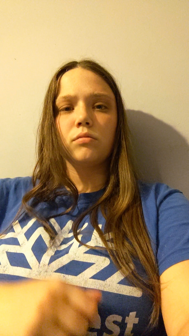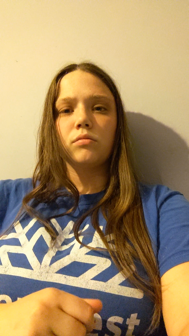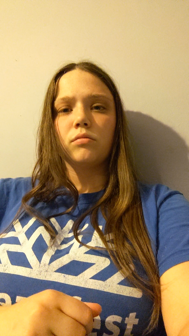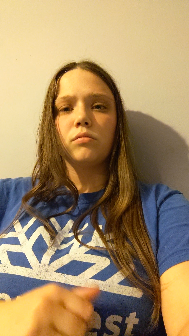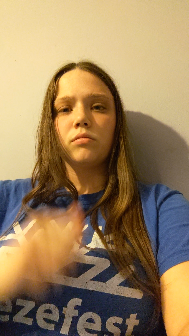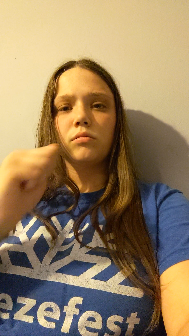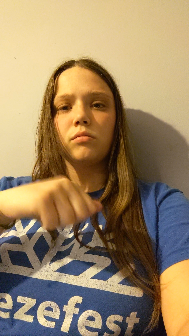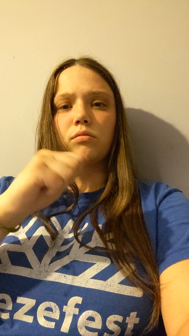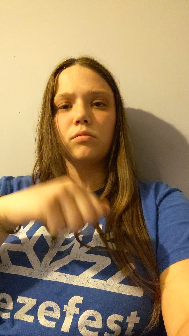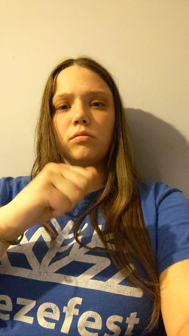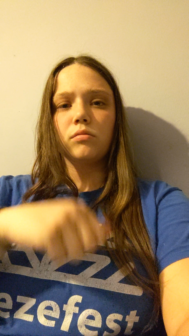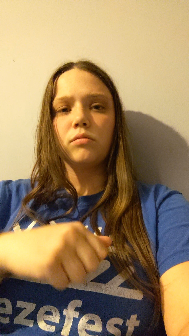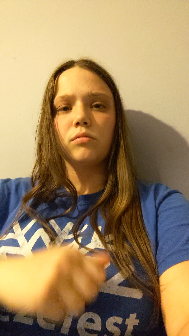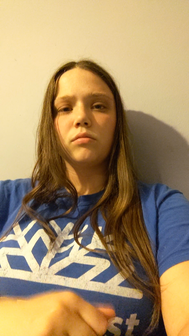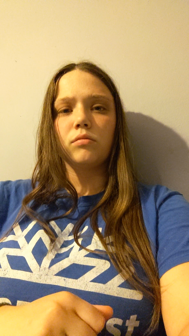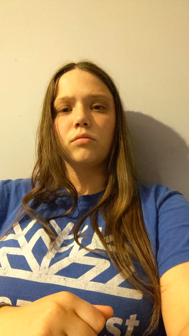rock